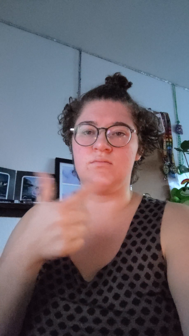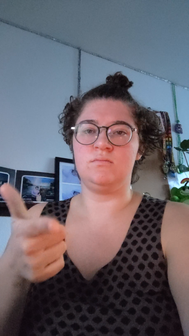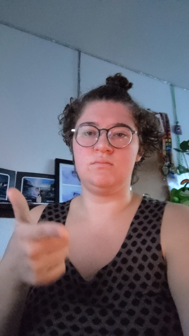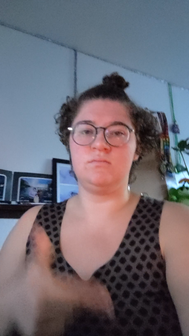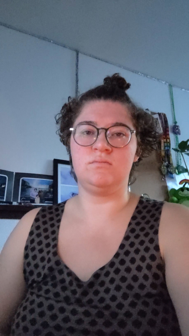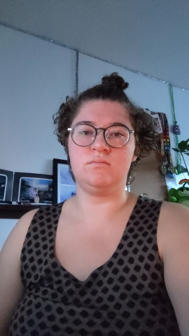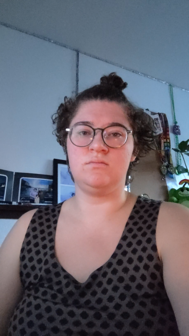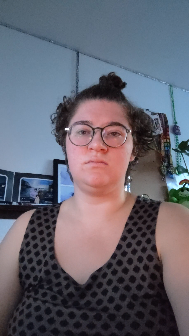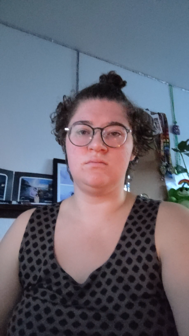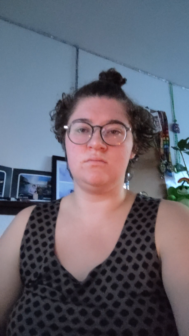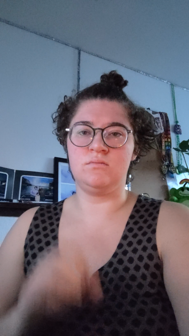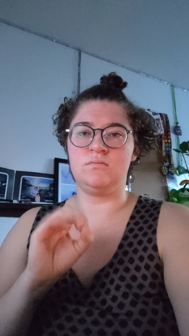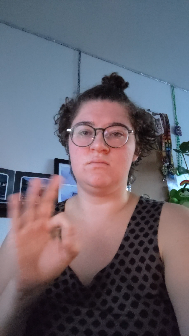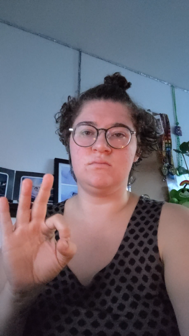of